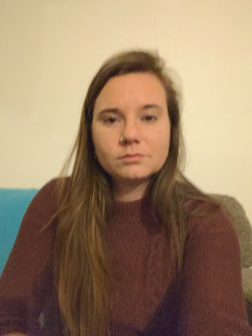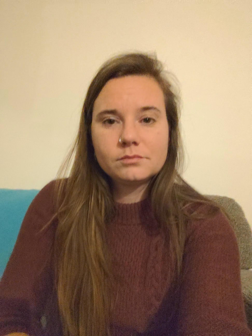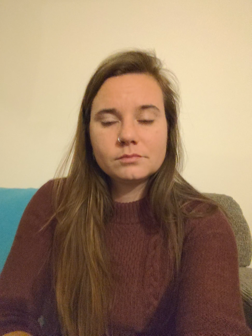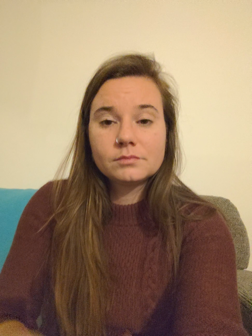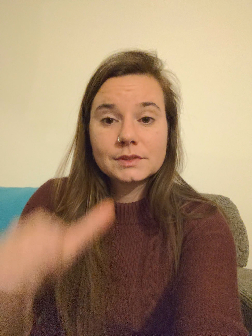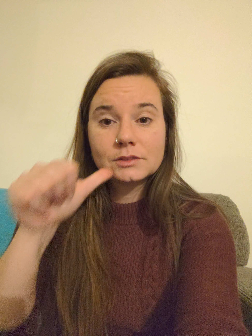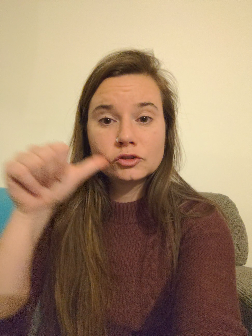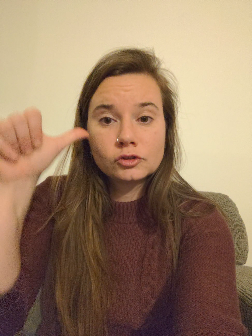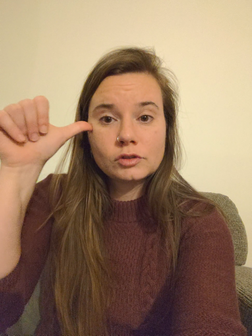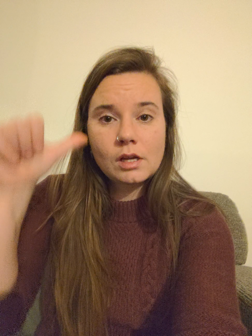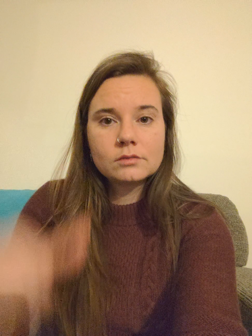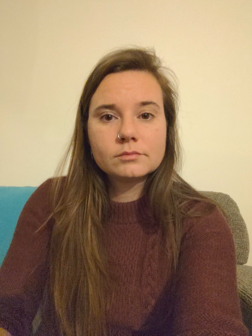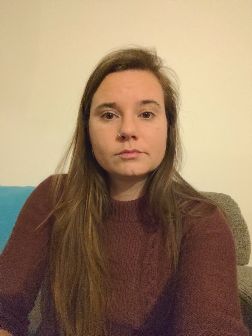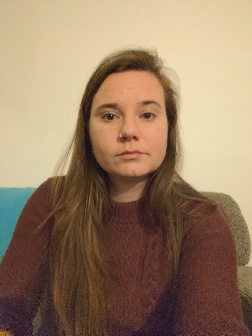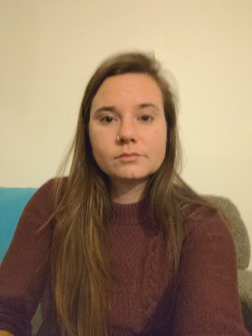yesterday